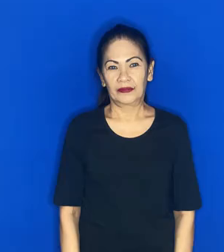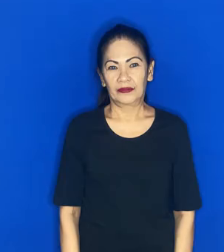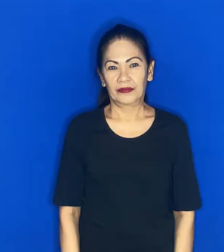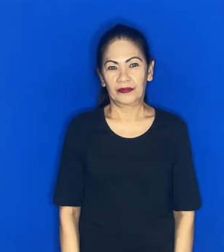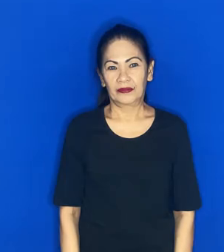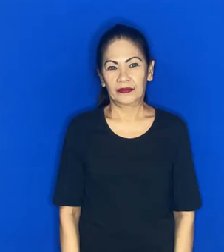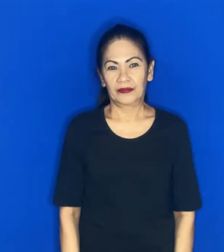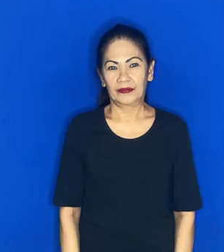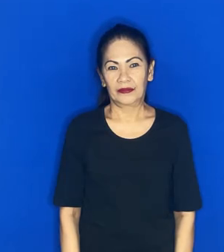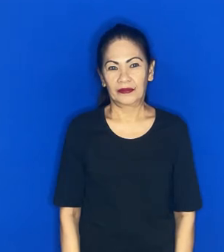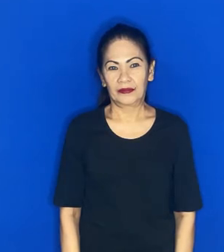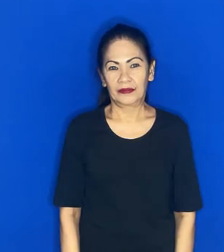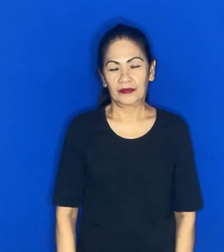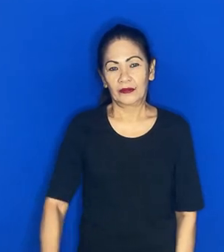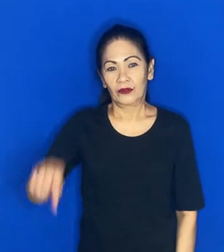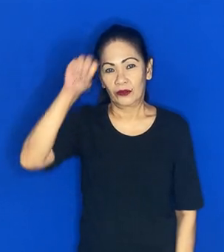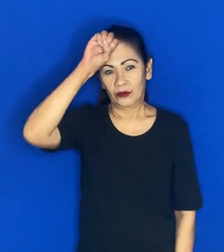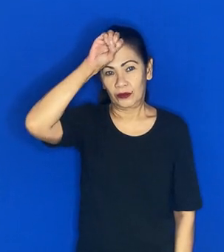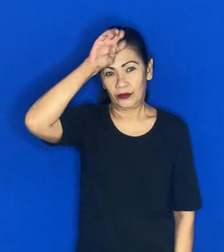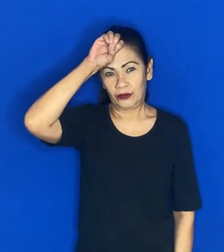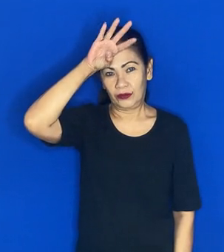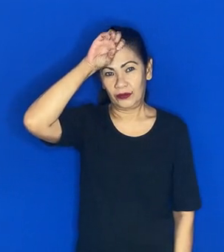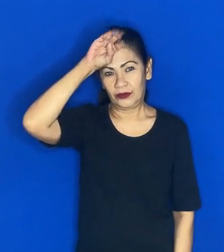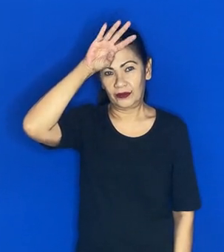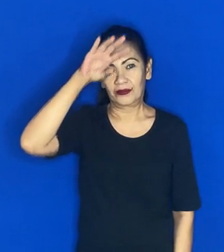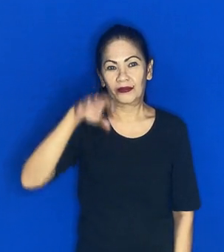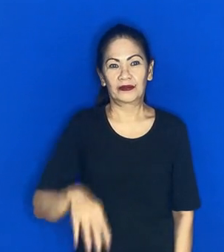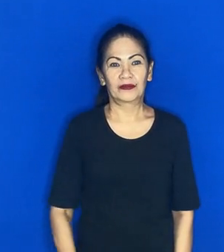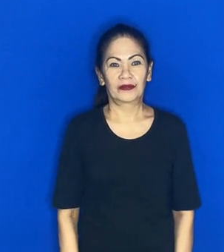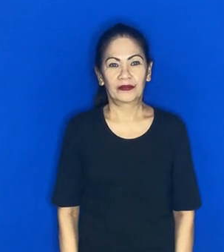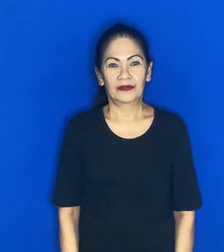grandfather